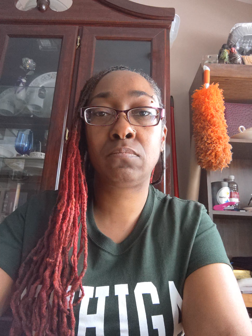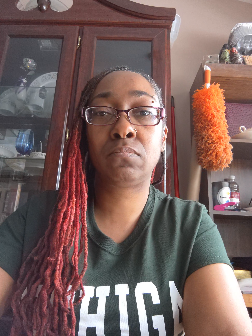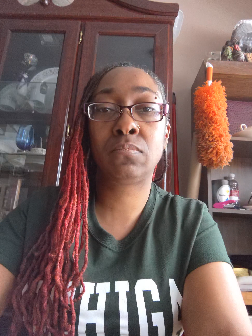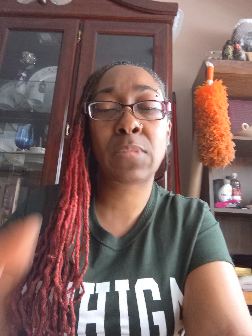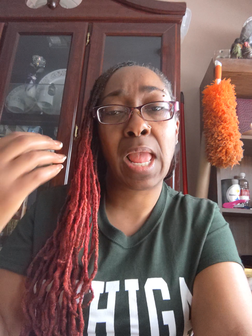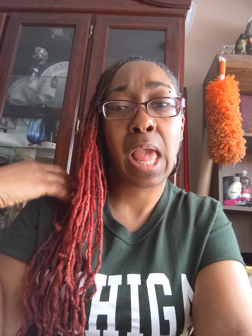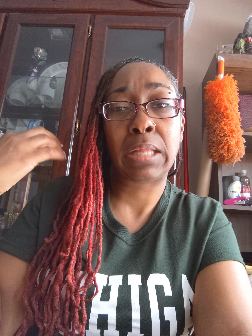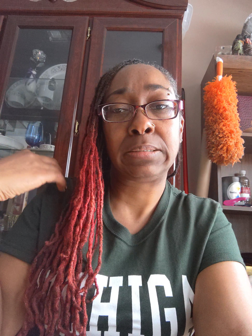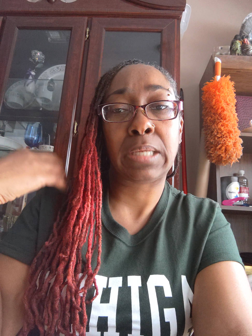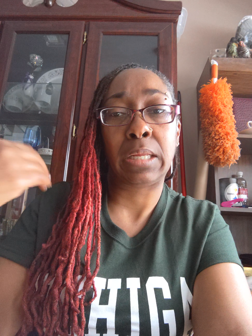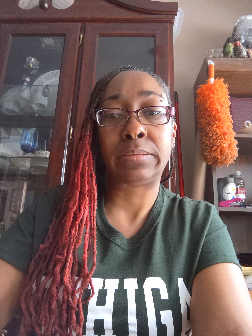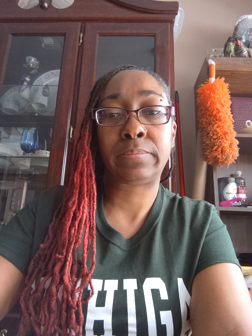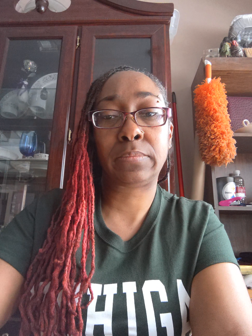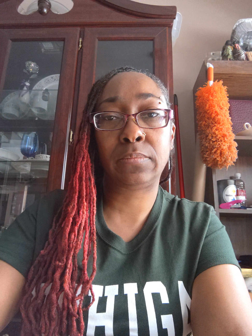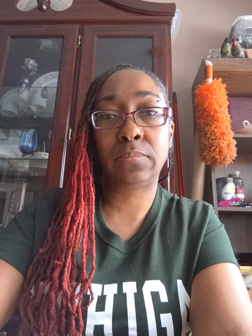outside